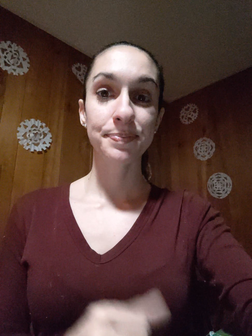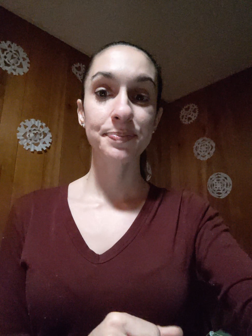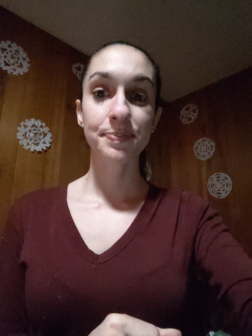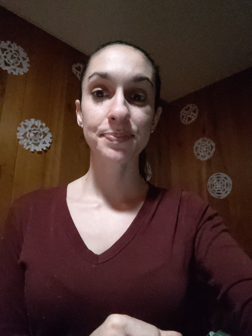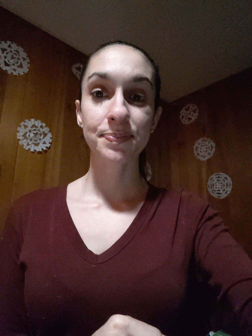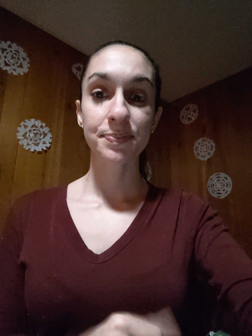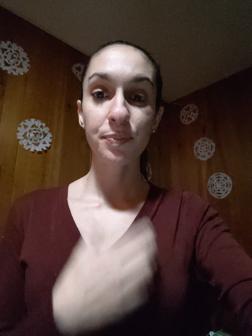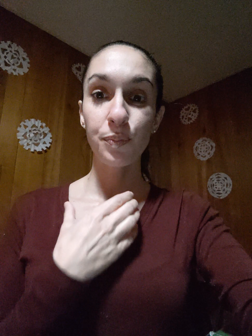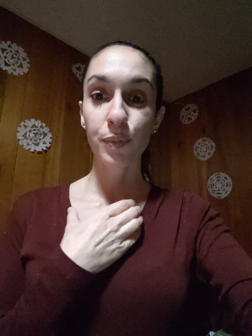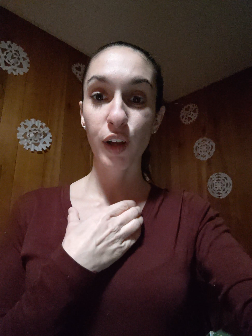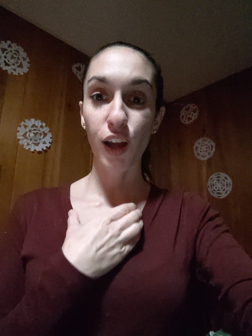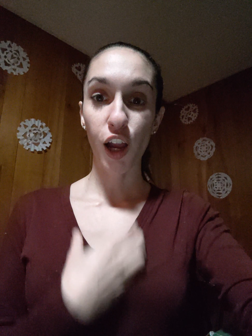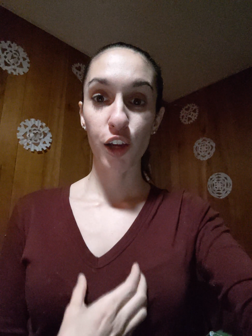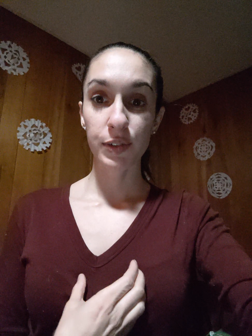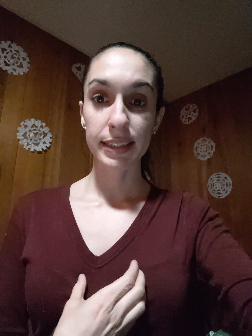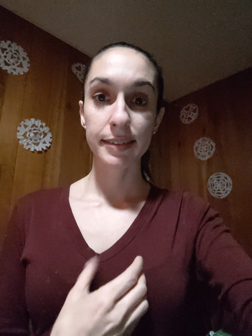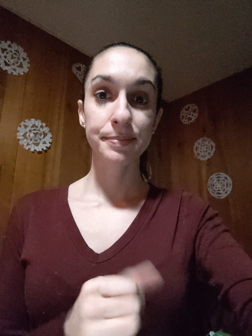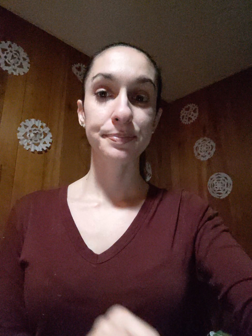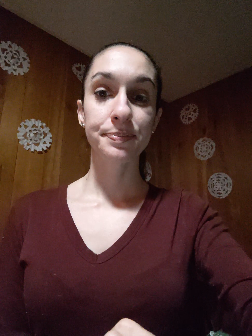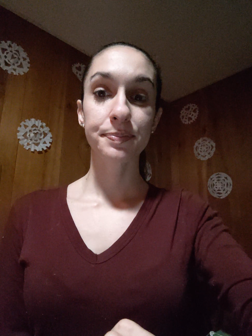hungry